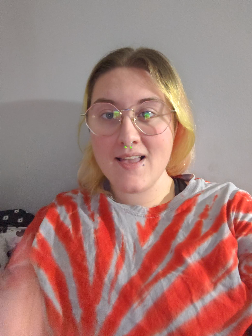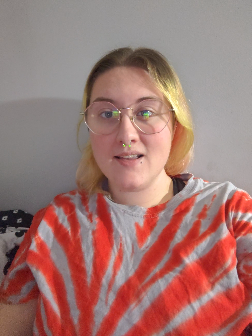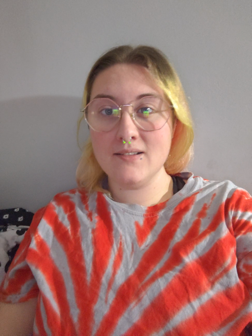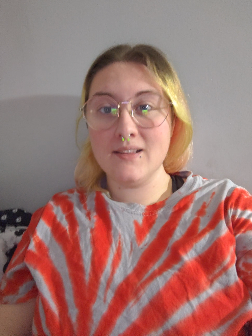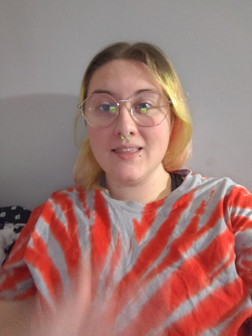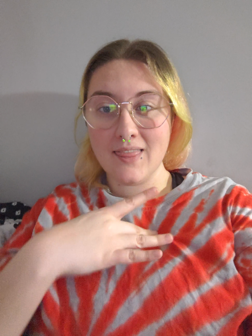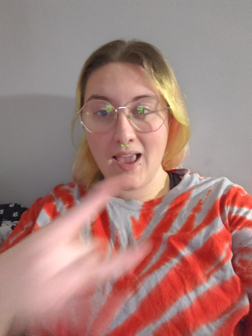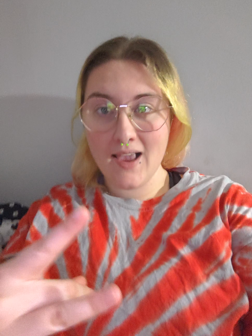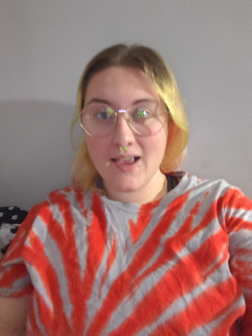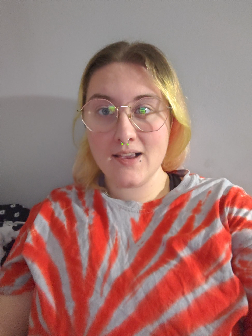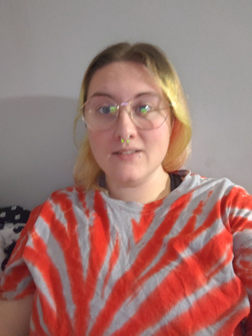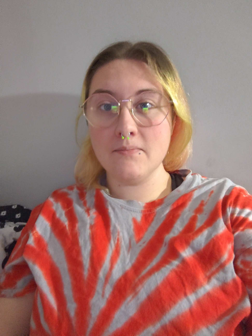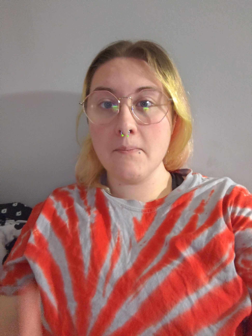like